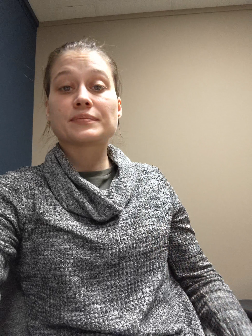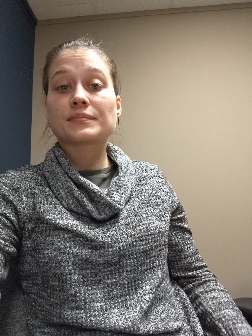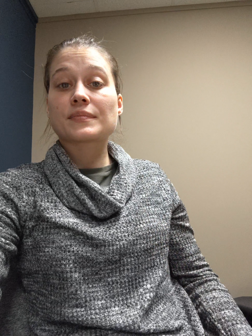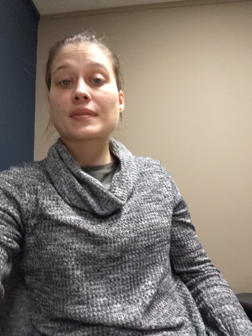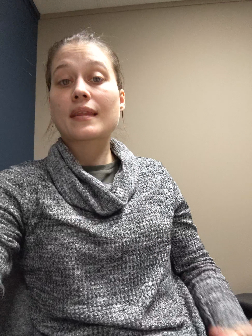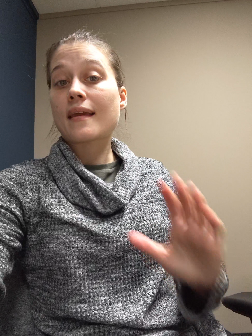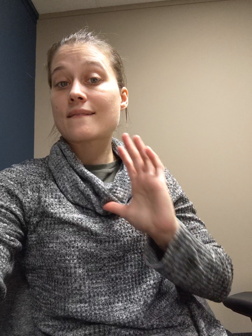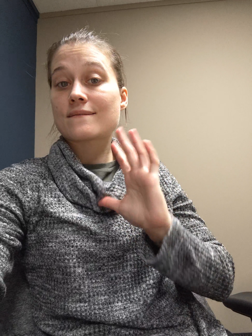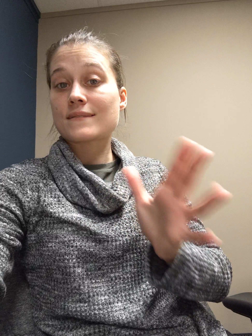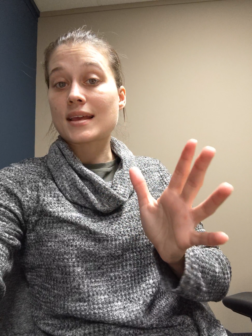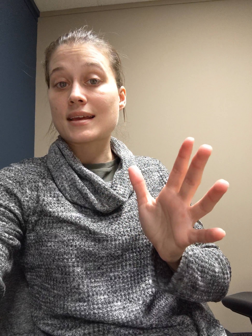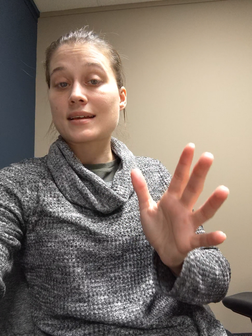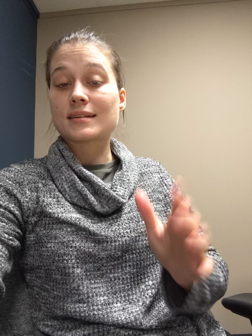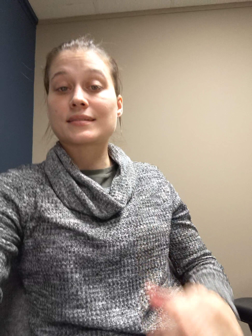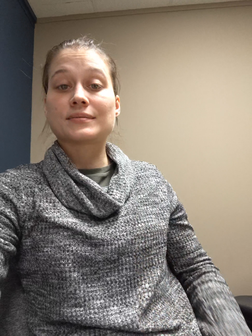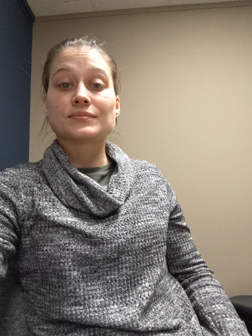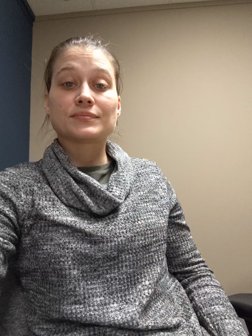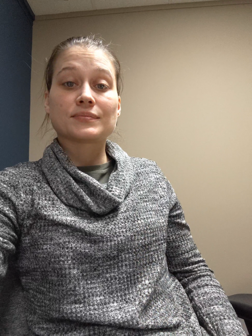fine